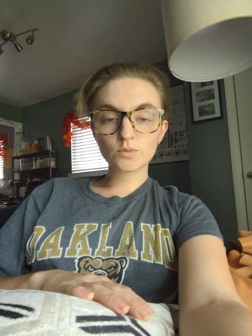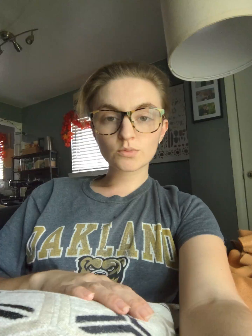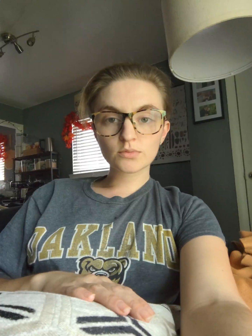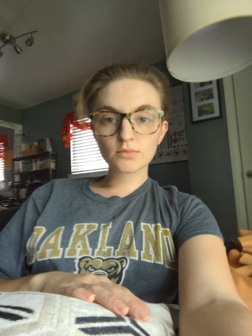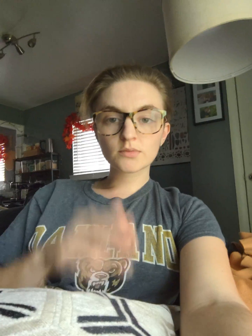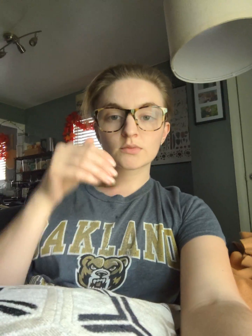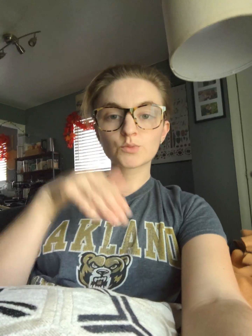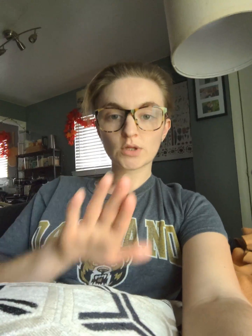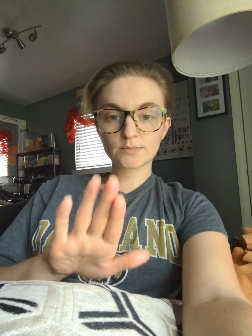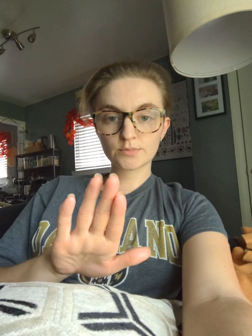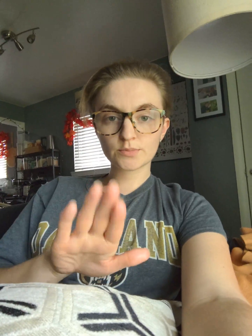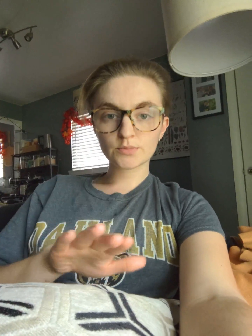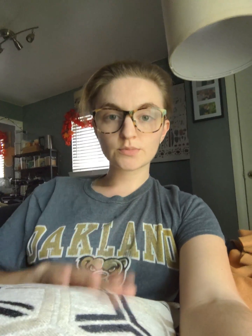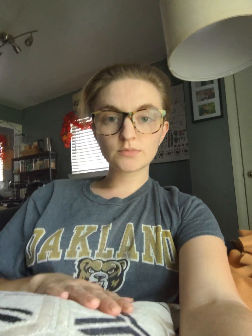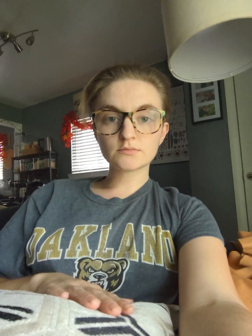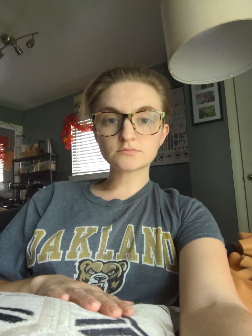enter